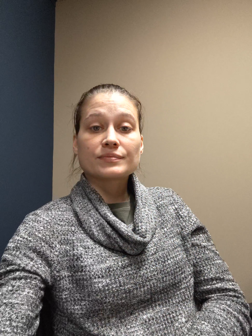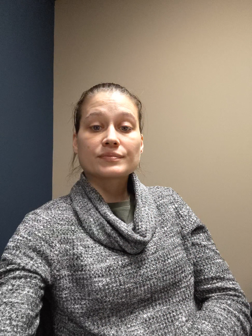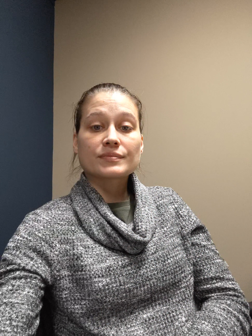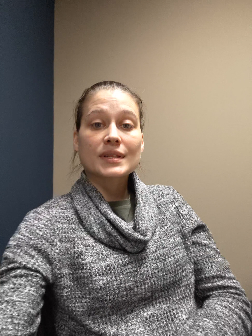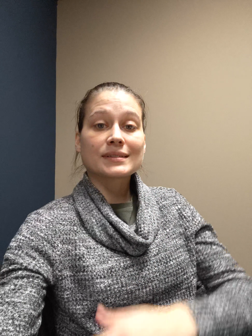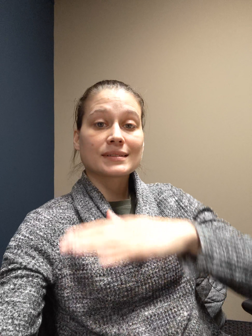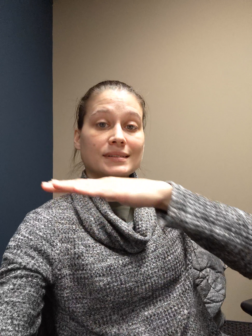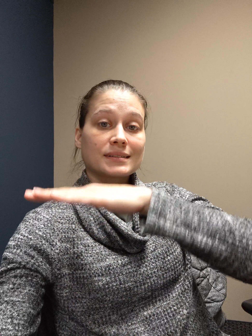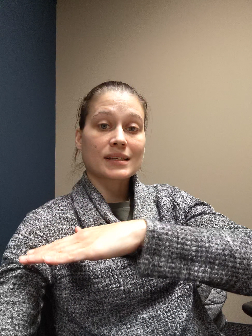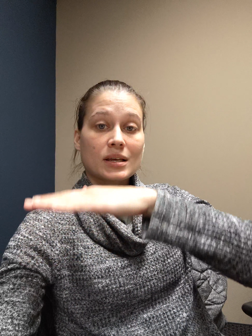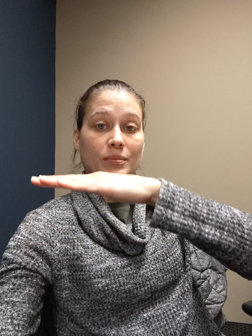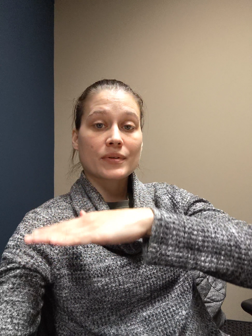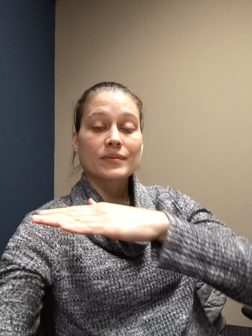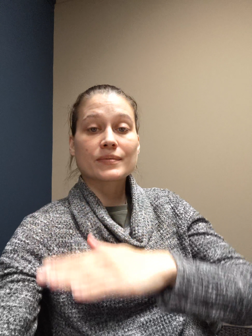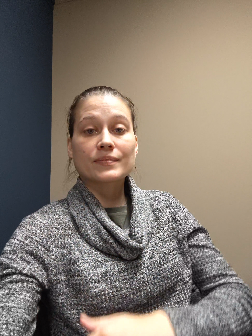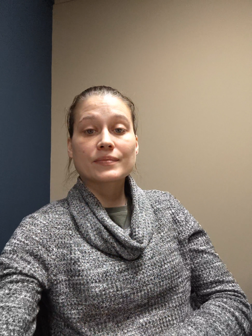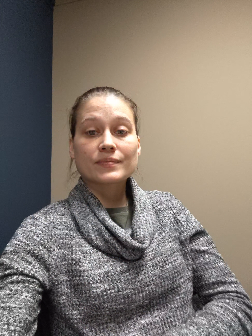table